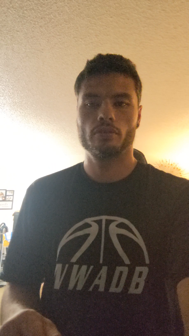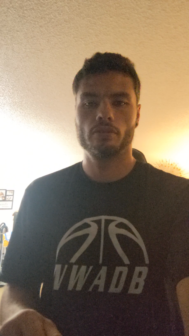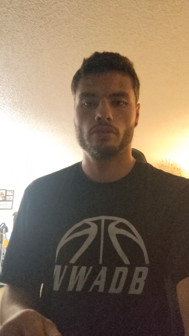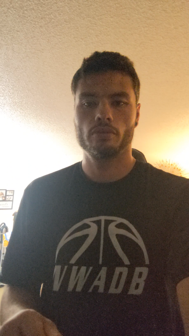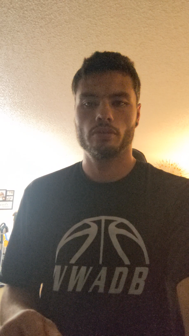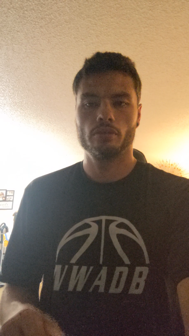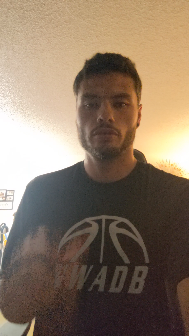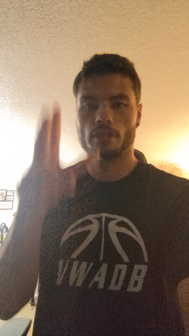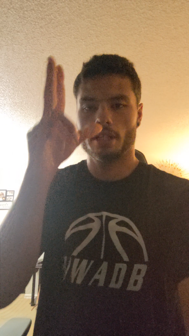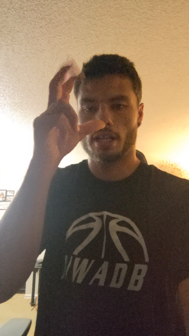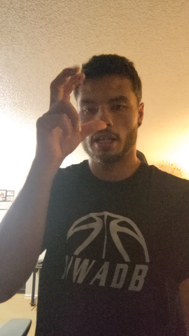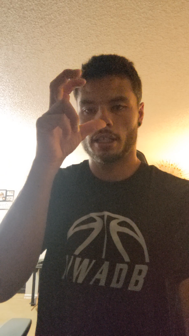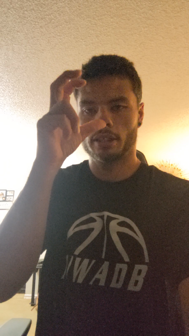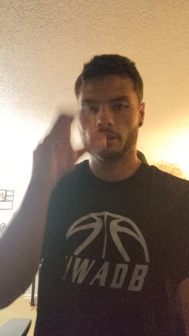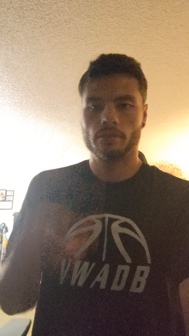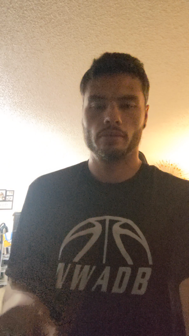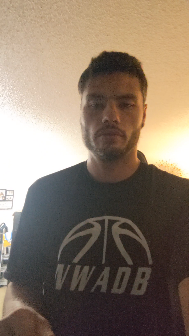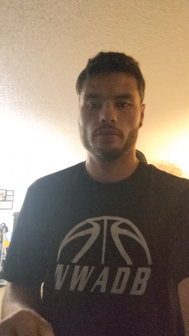ant